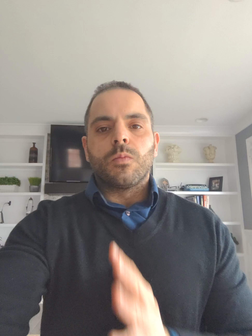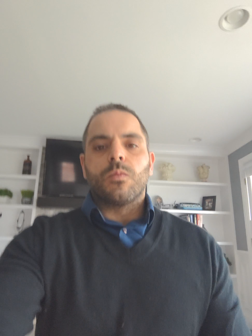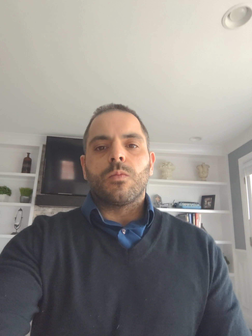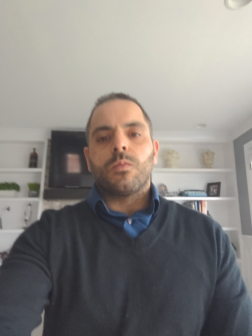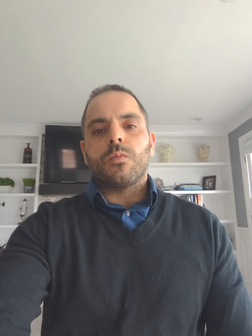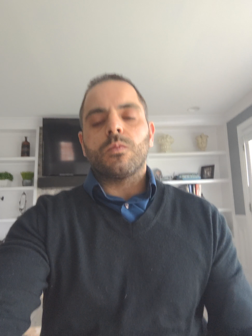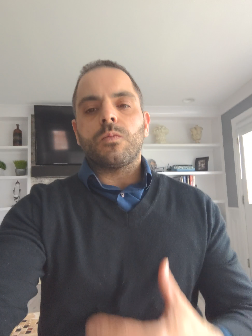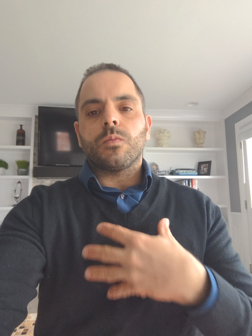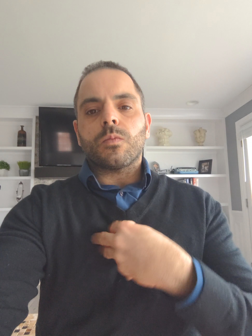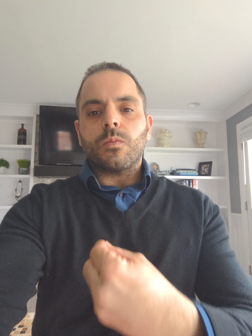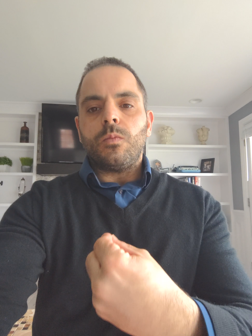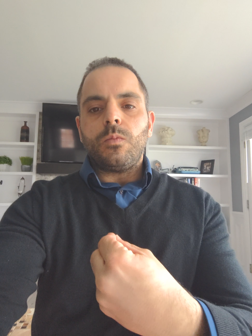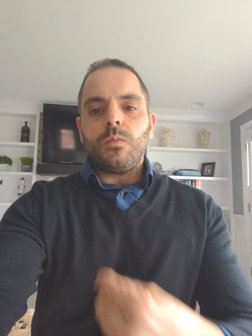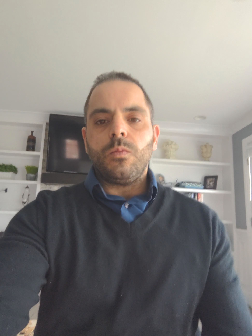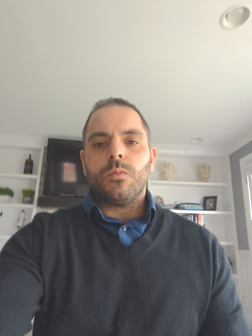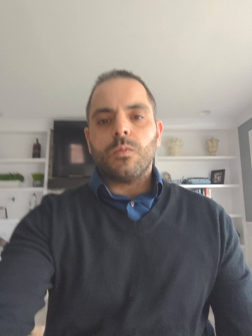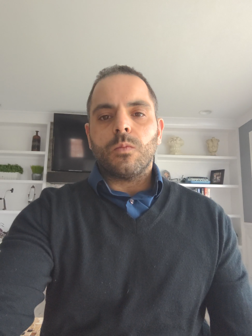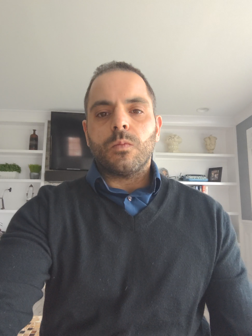white